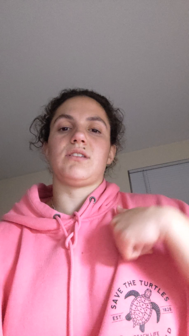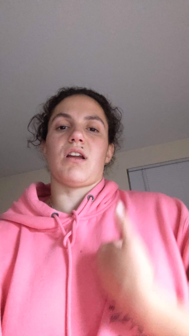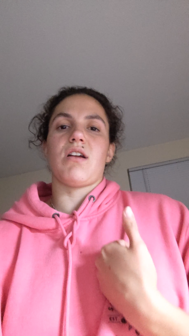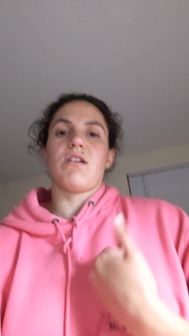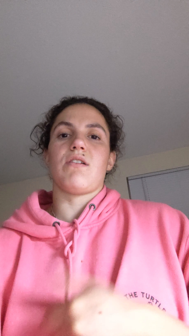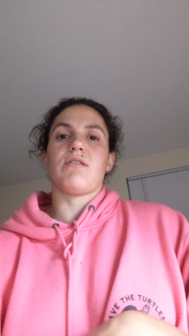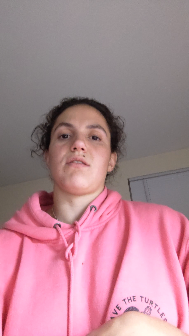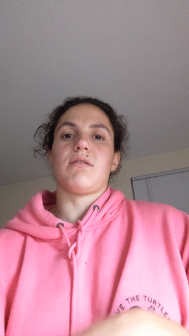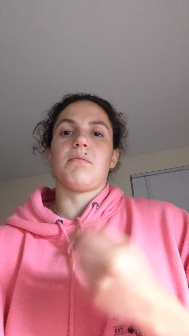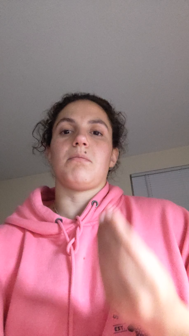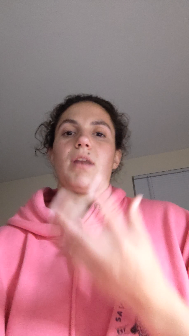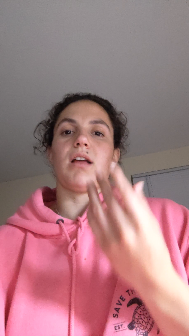plants